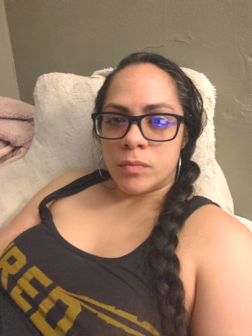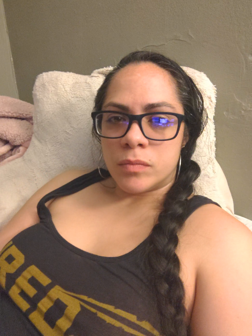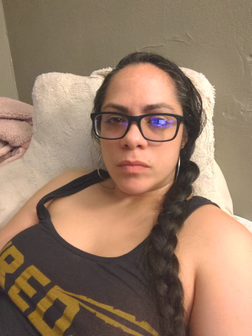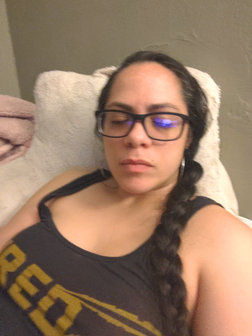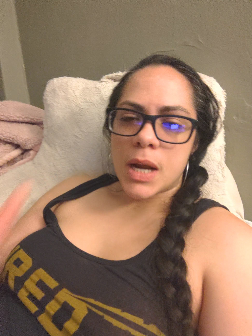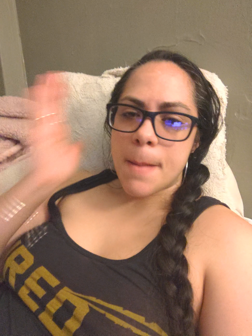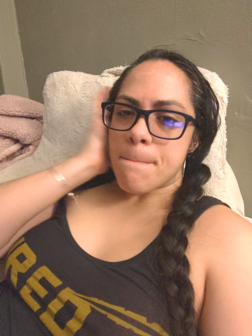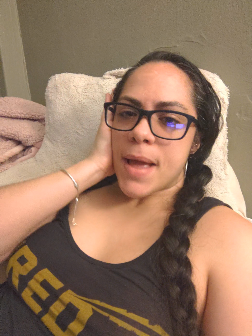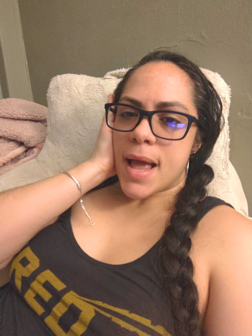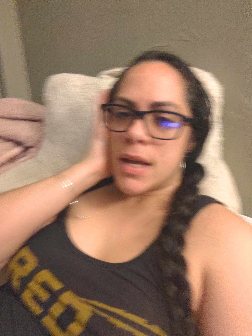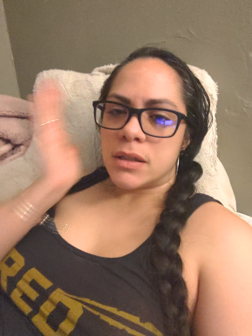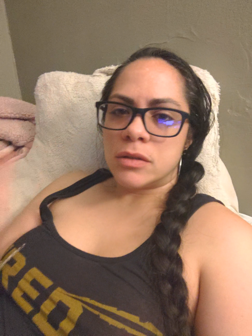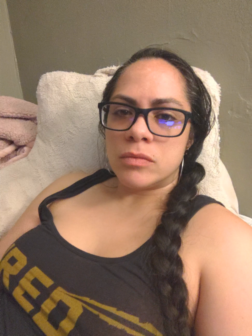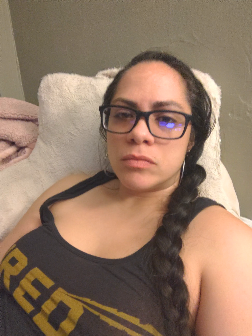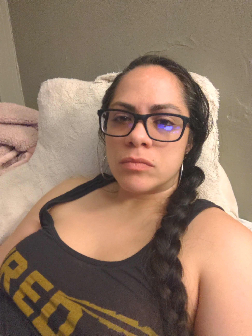bed